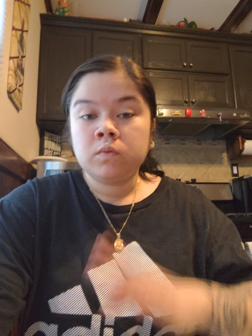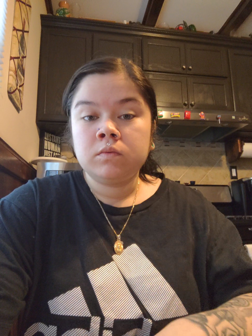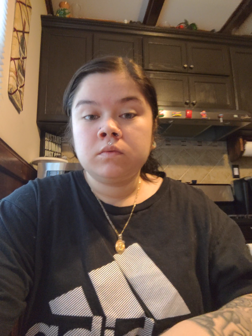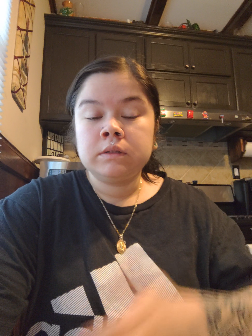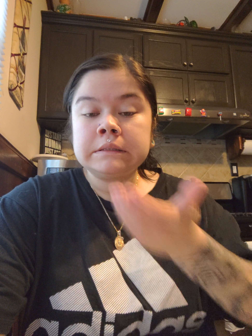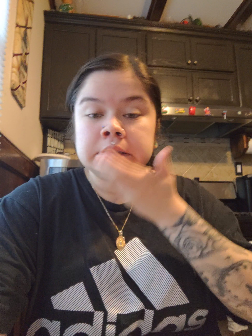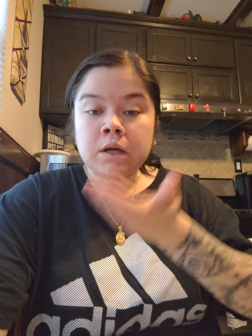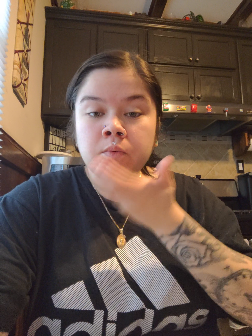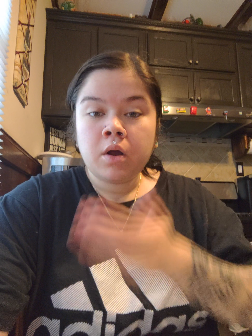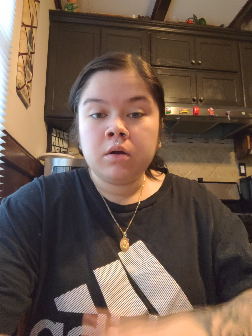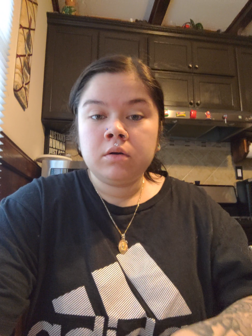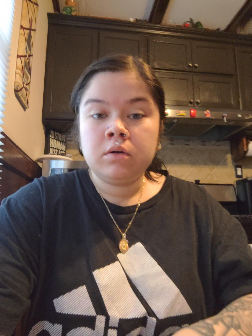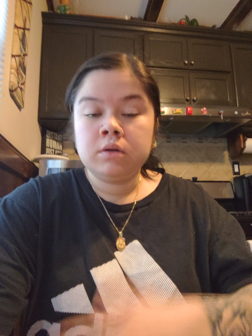cereal